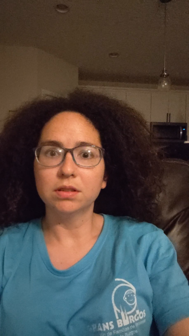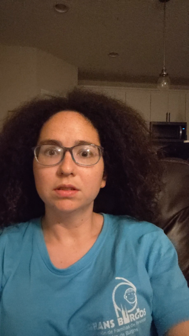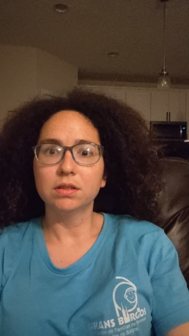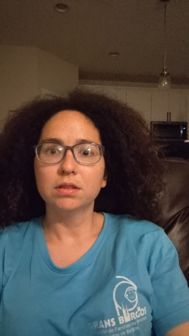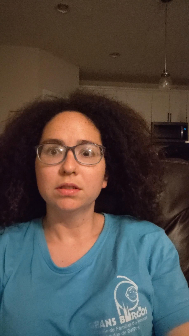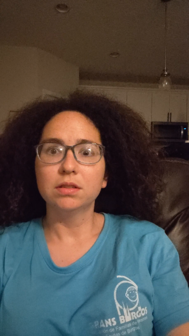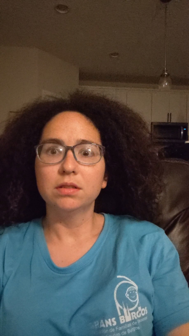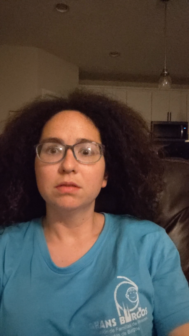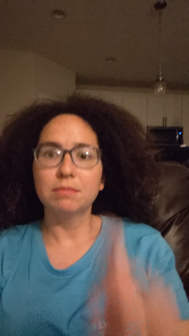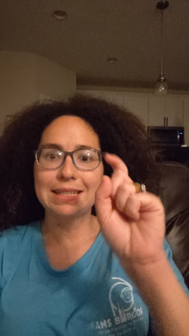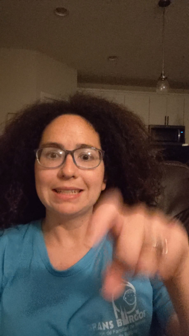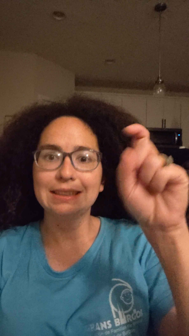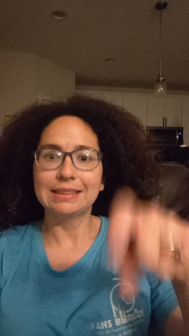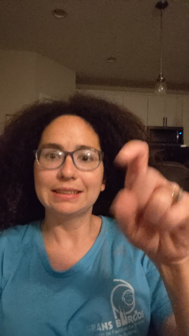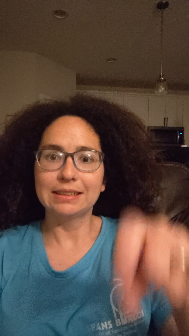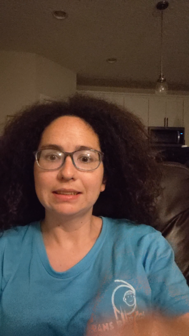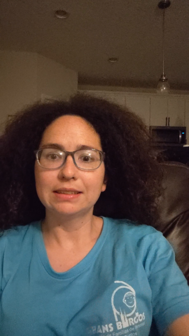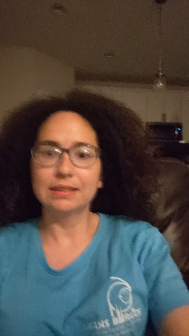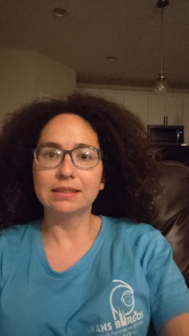need